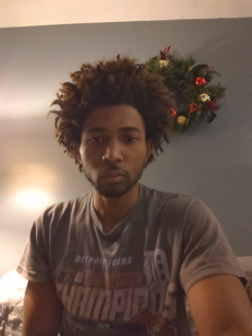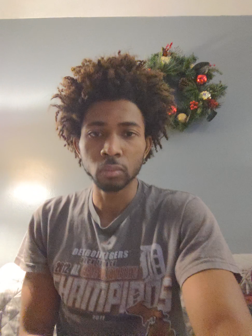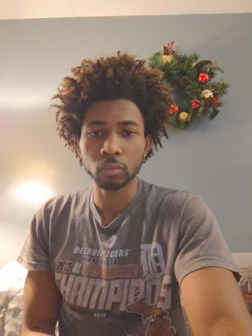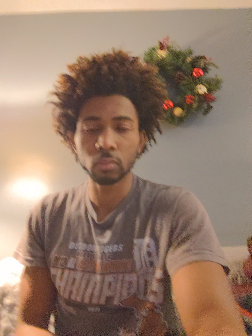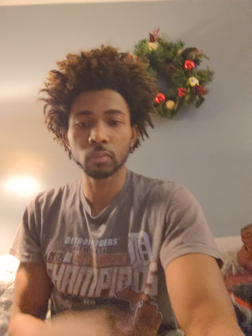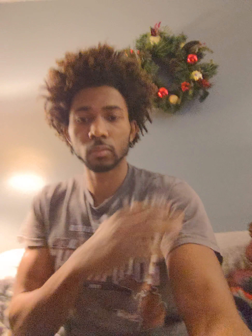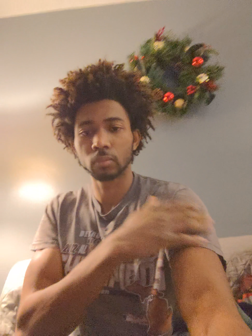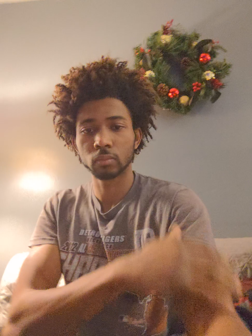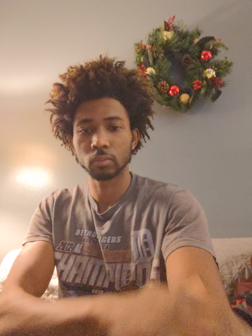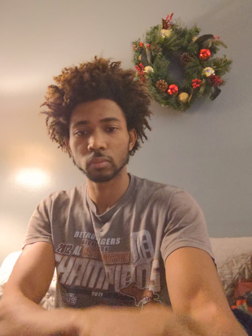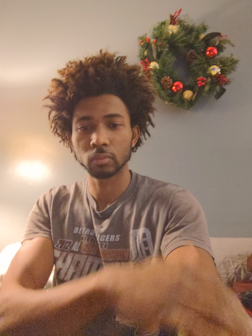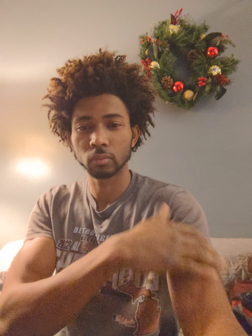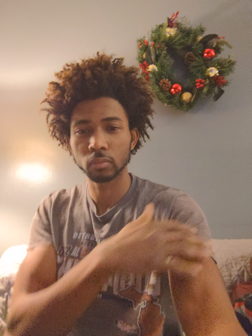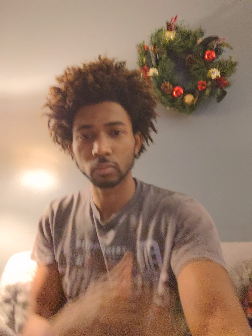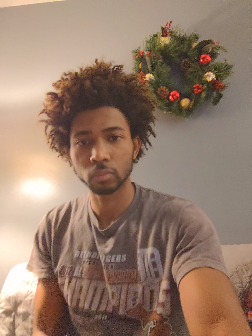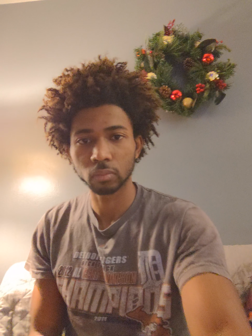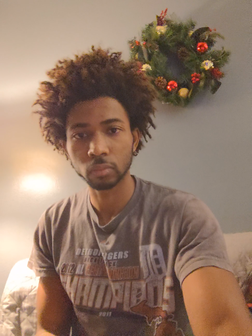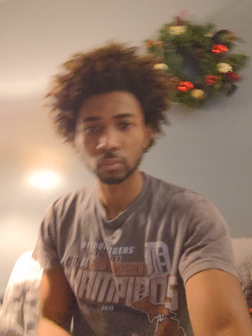arm